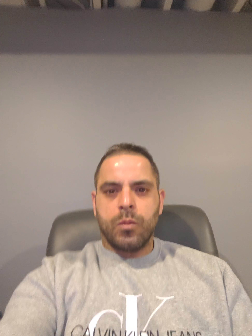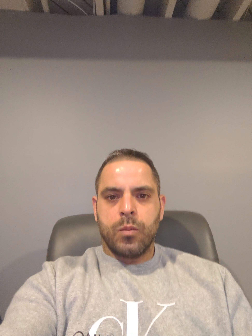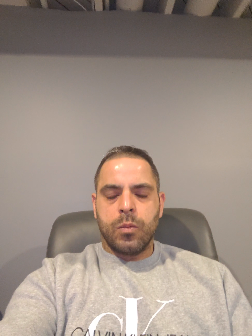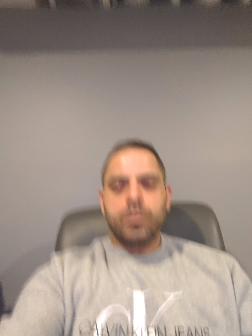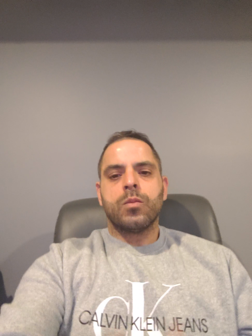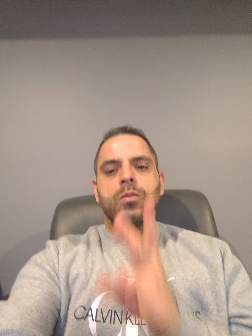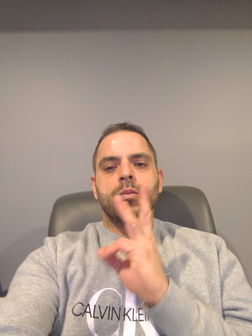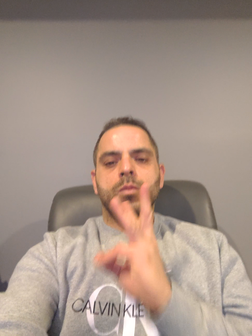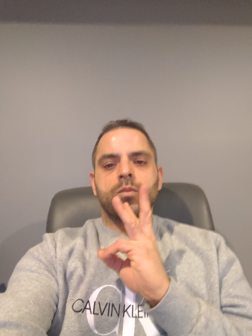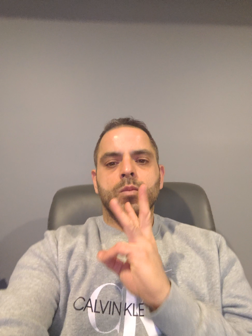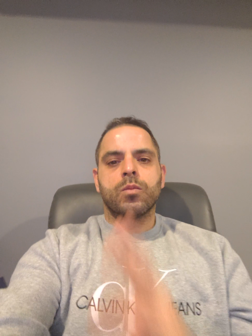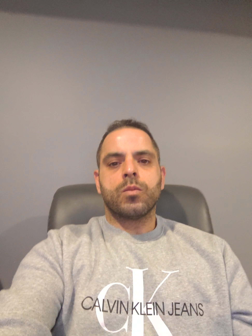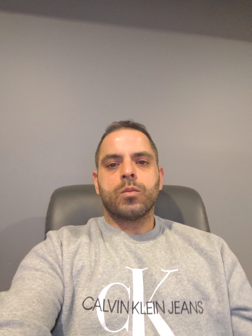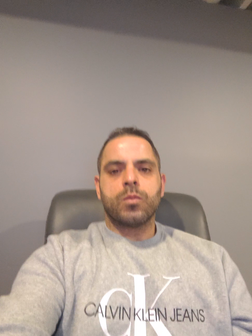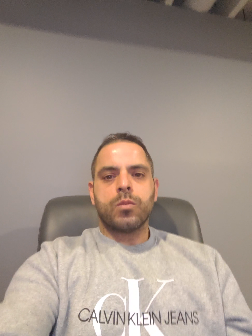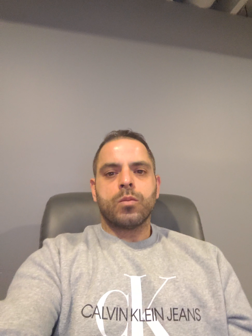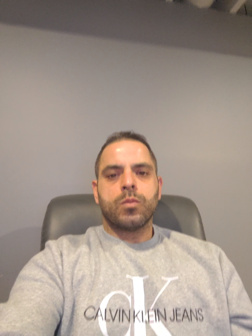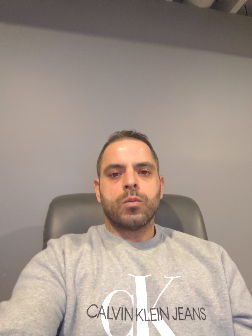water